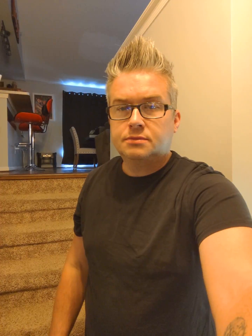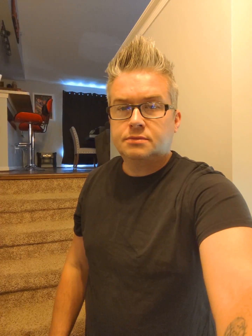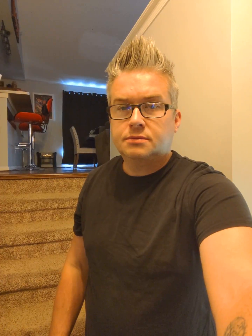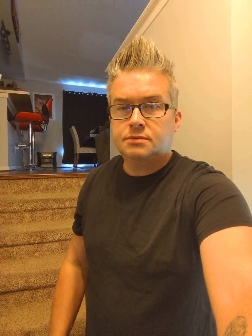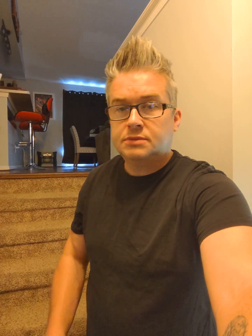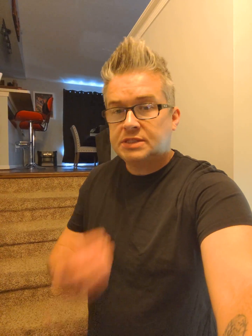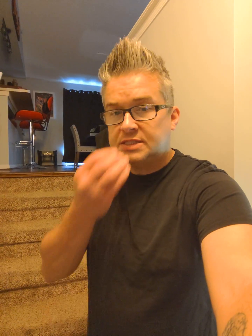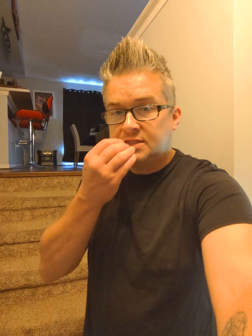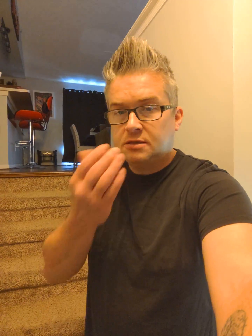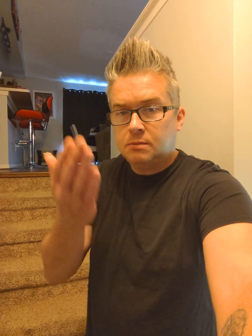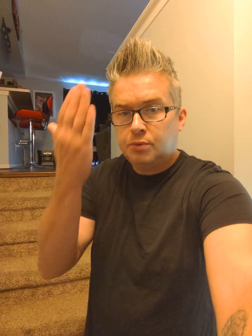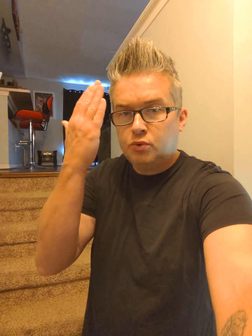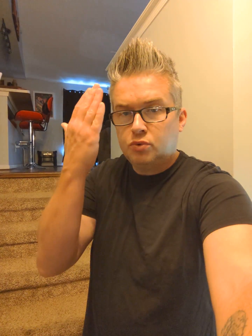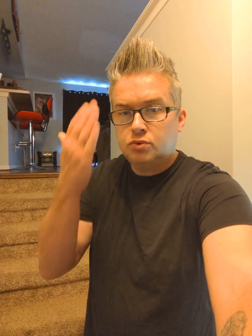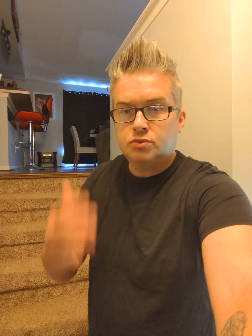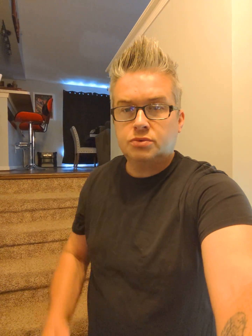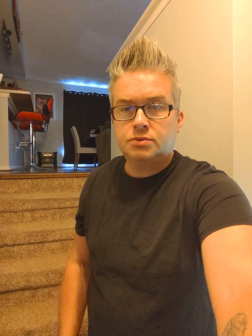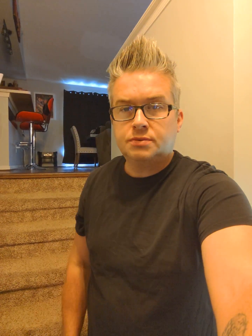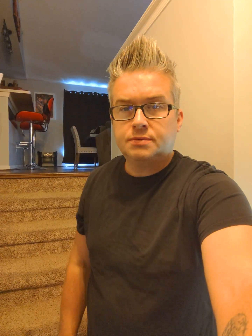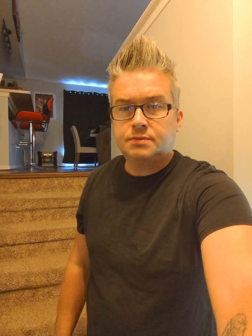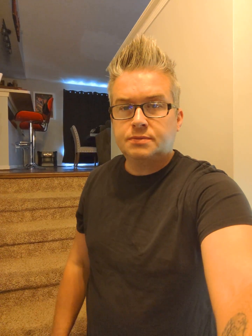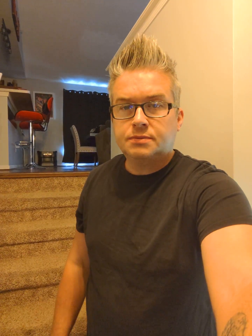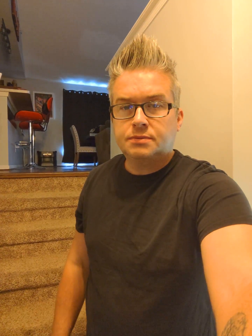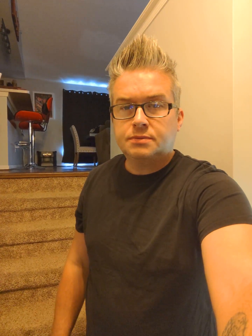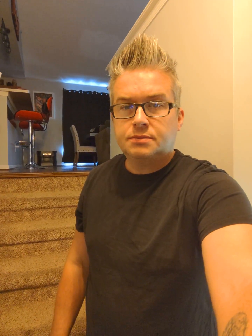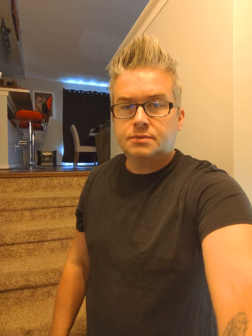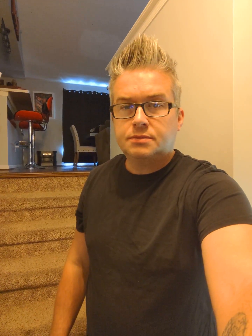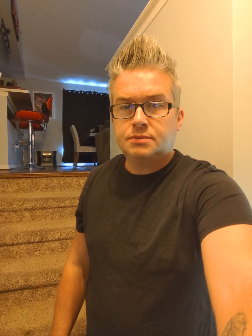breakfast